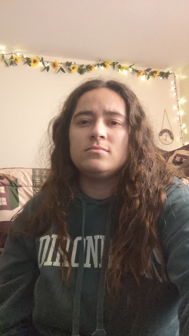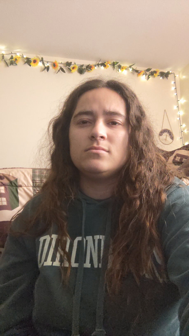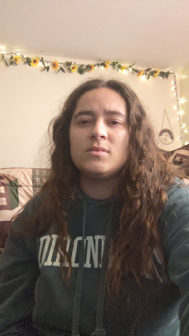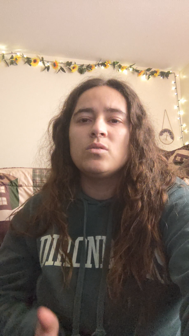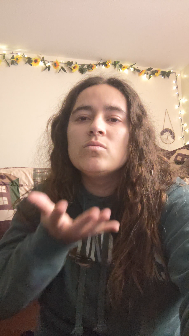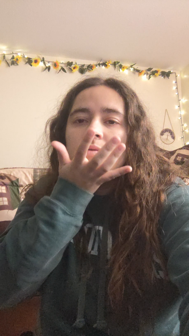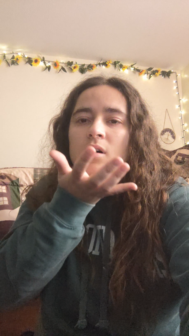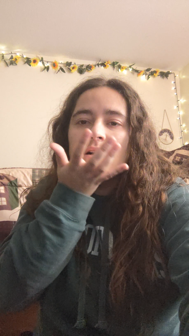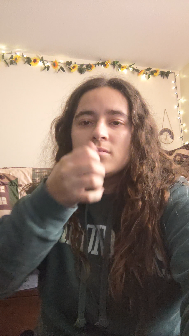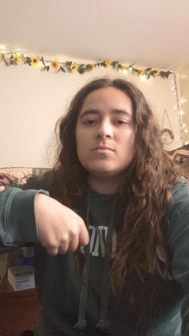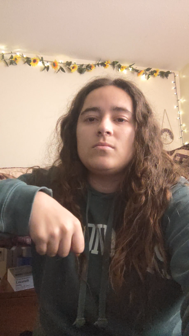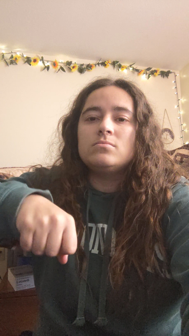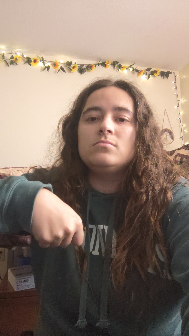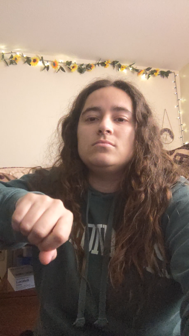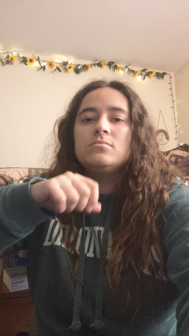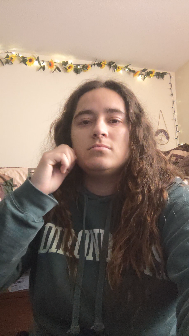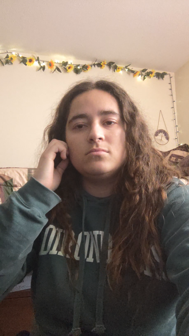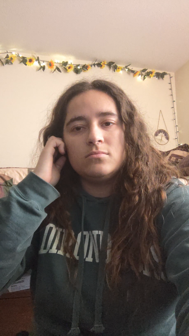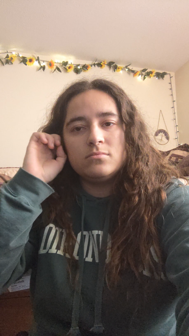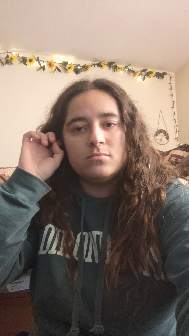lawn mower